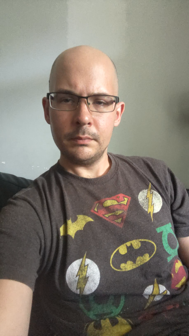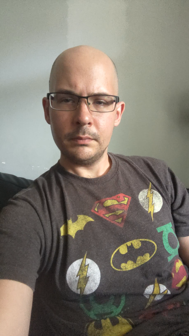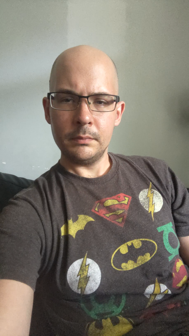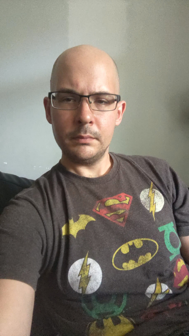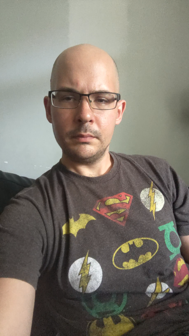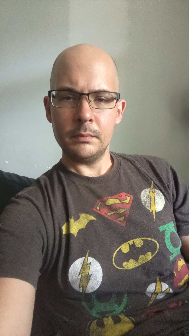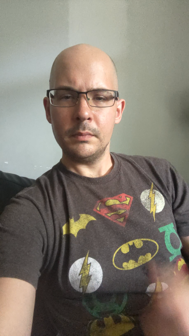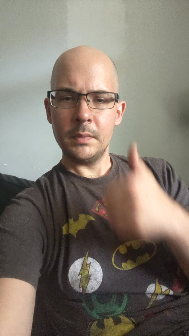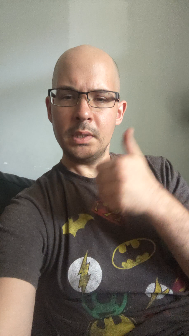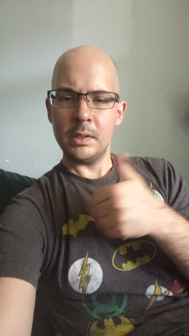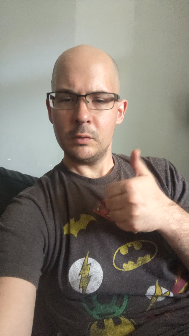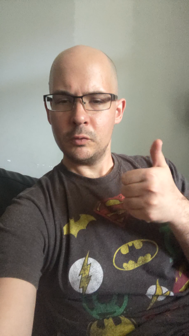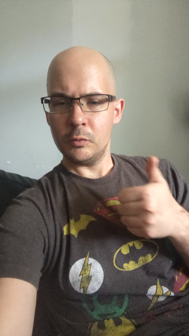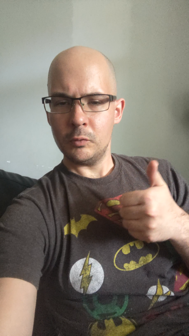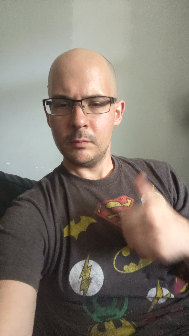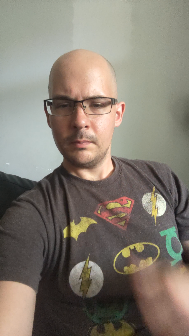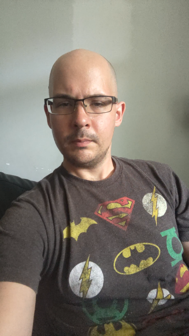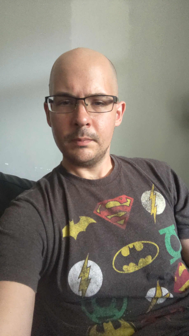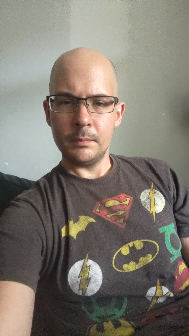each